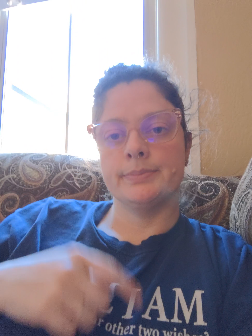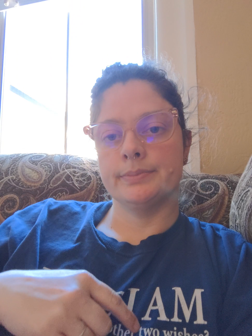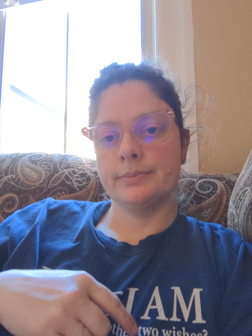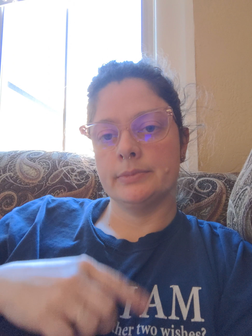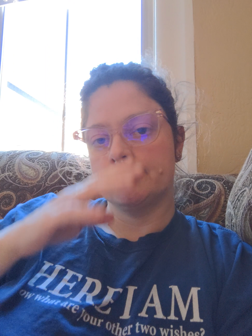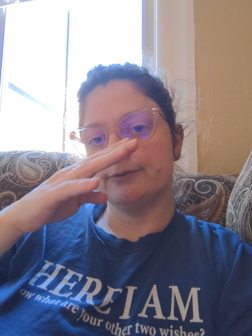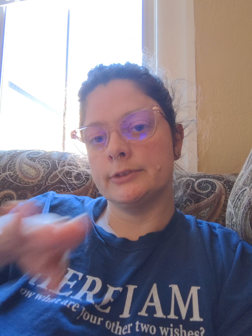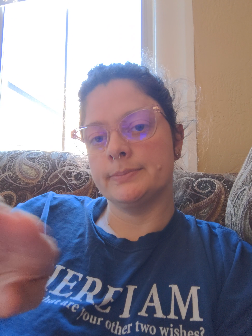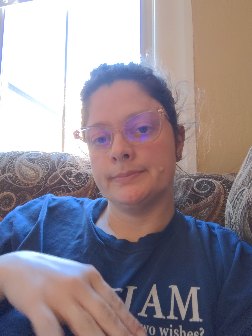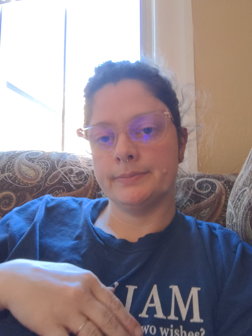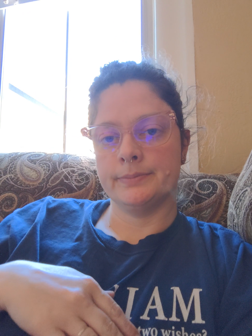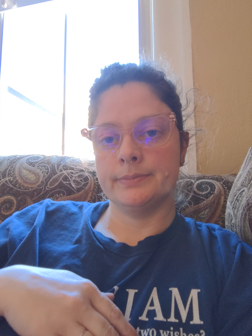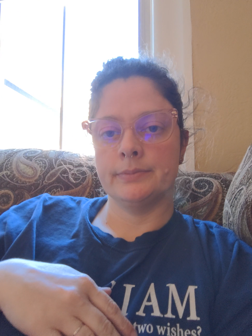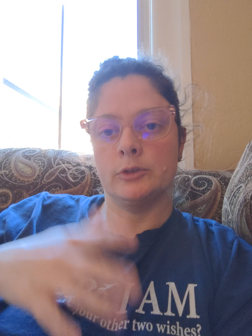elephant